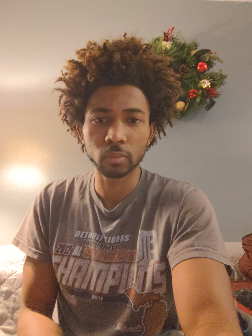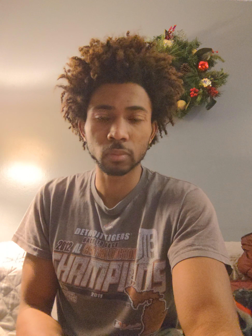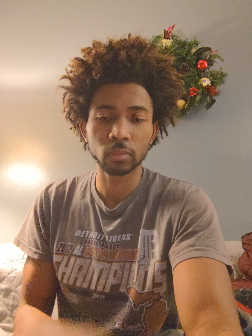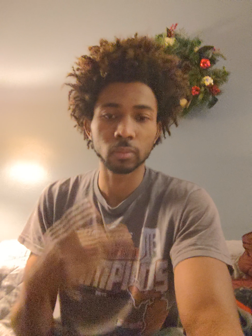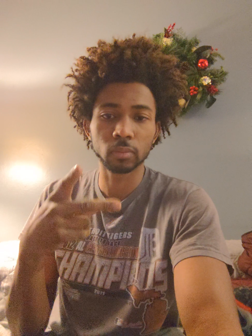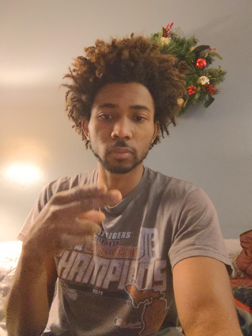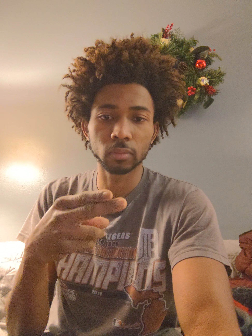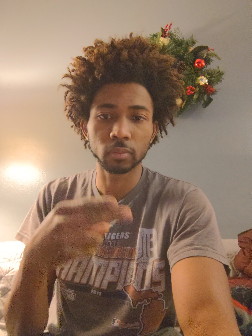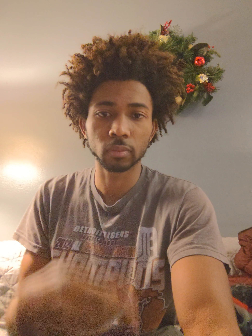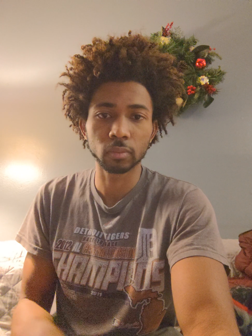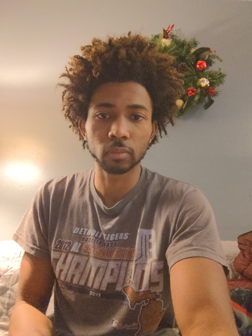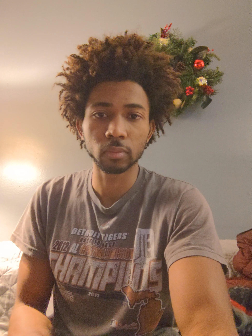scissors